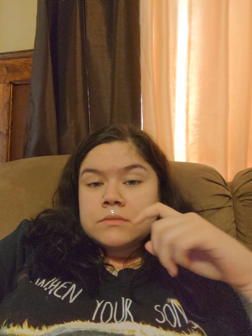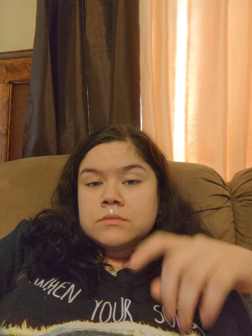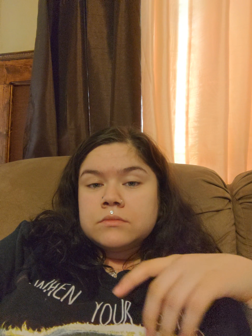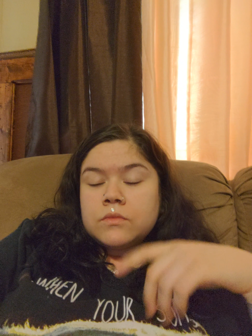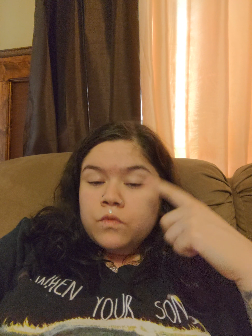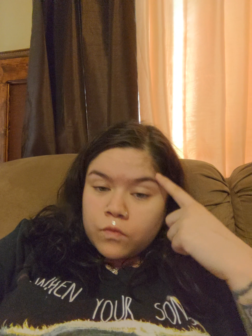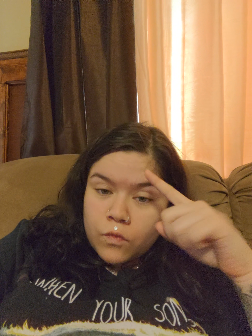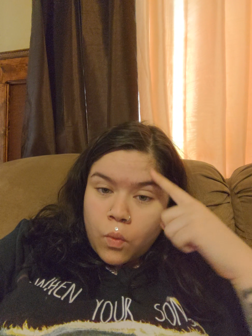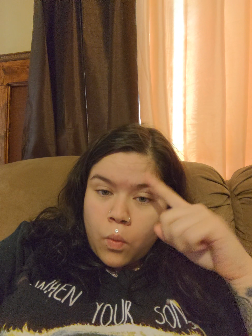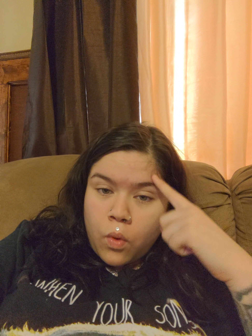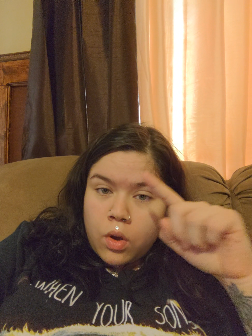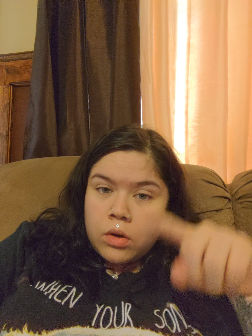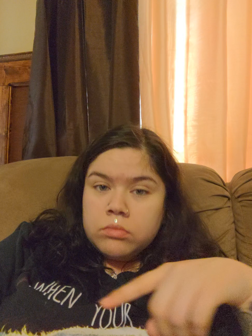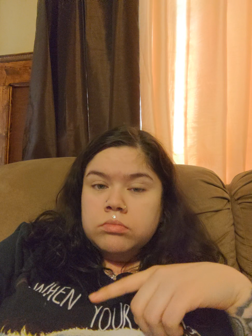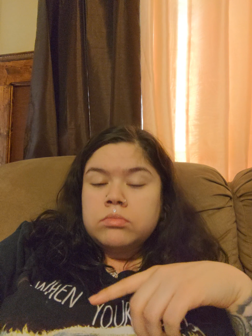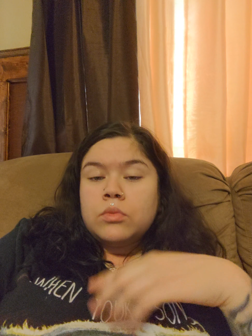for